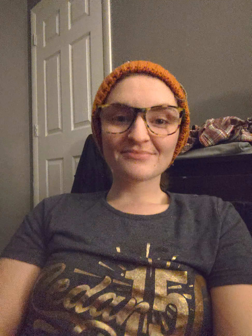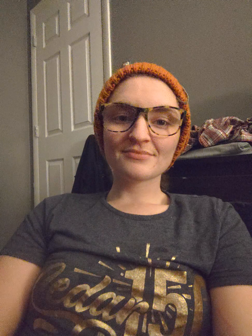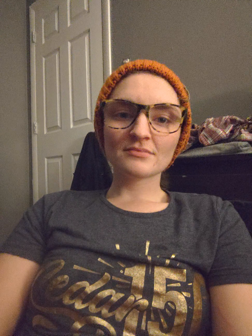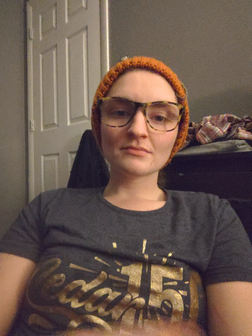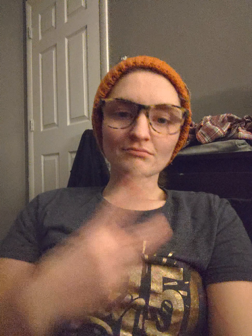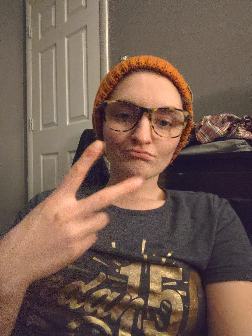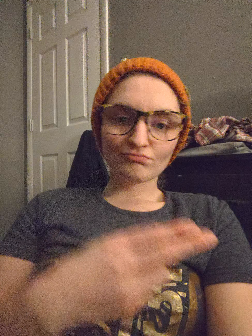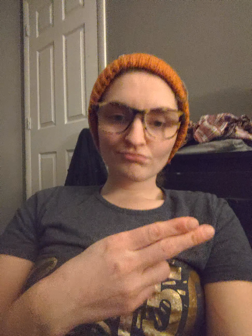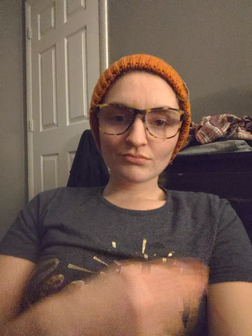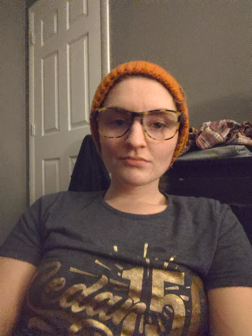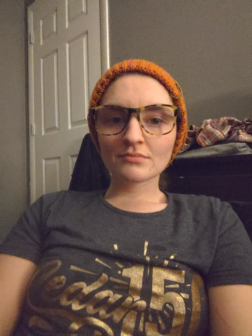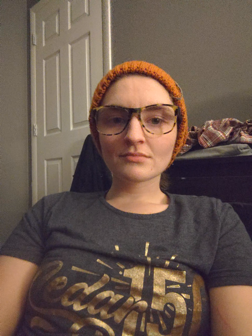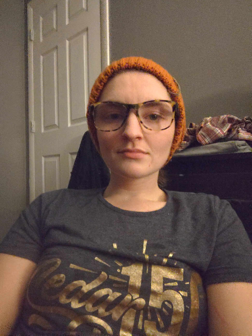cut